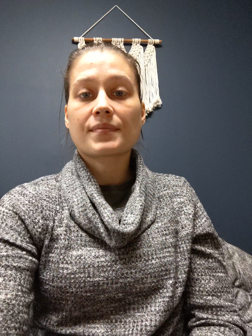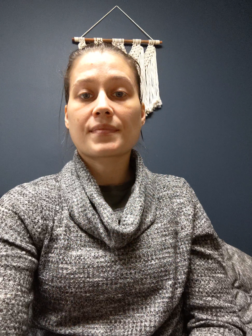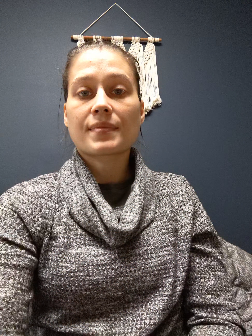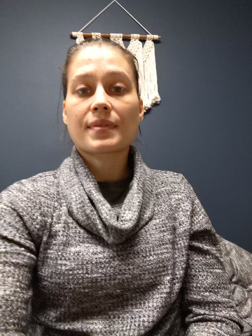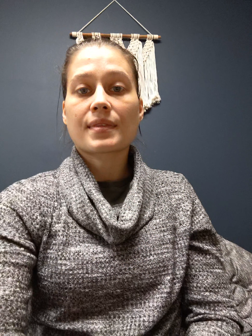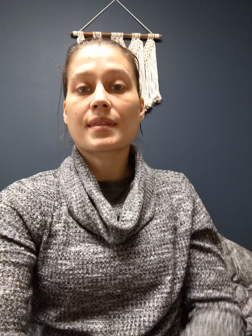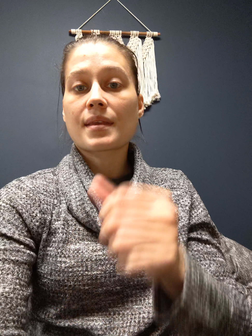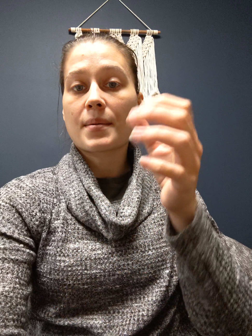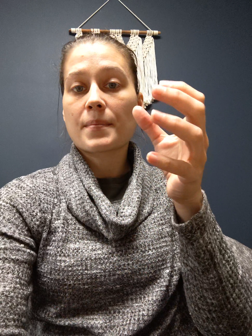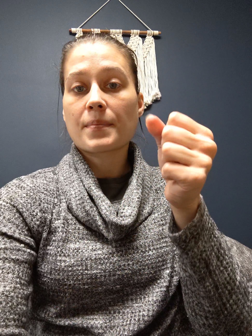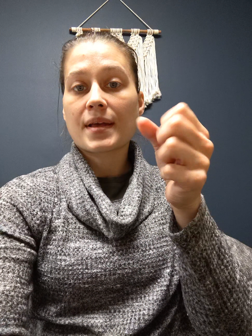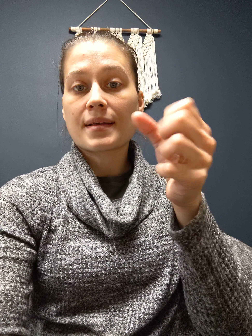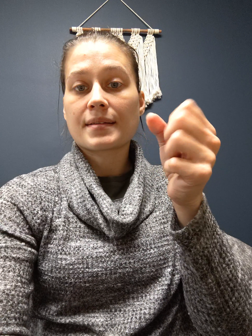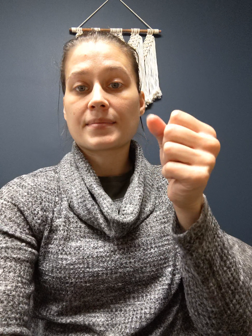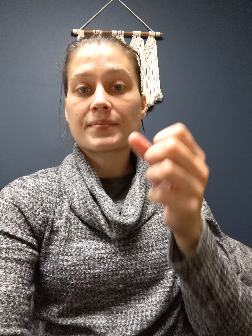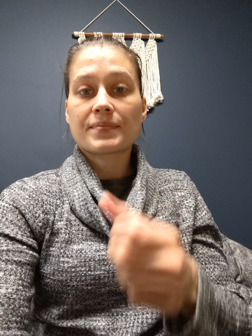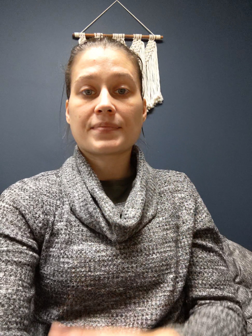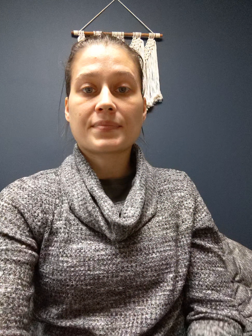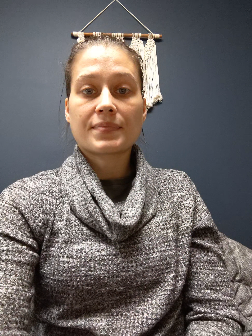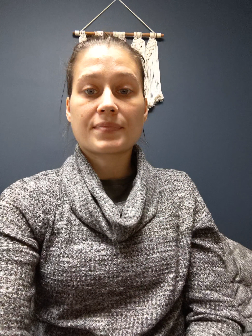milk